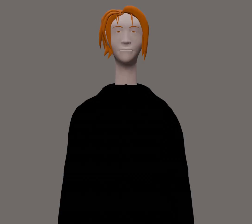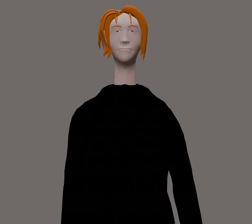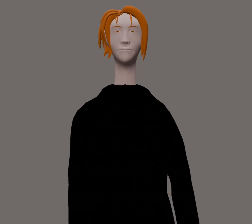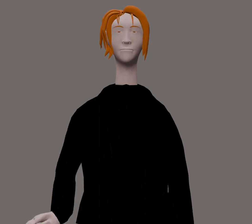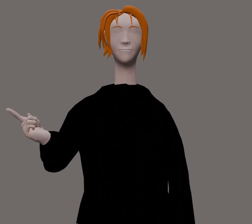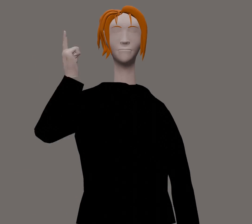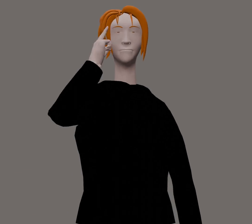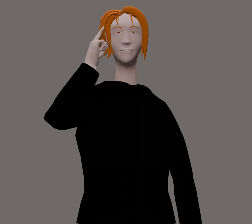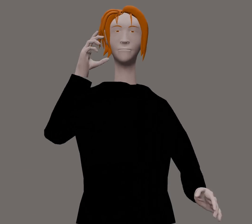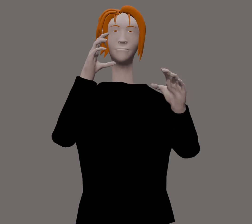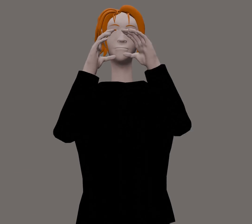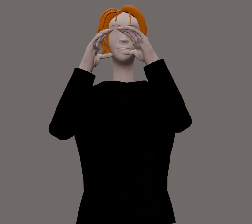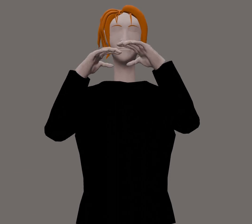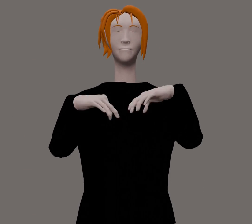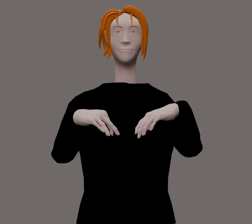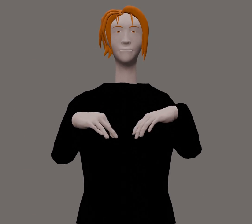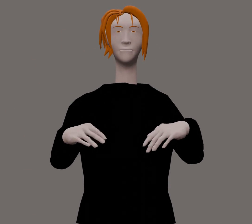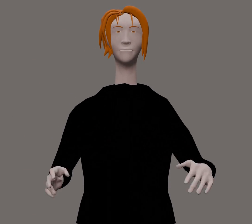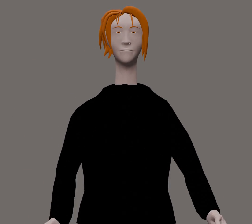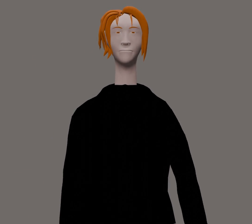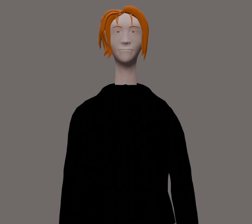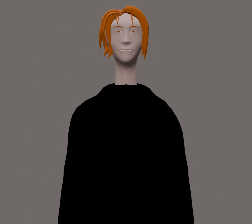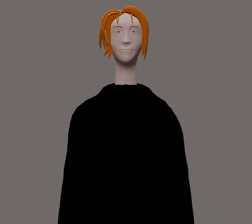Breakdown Mental